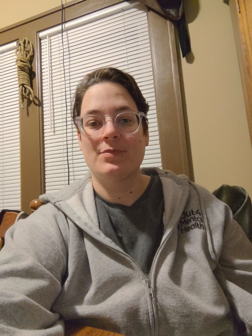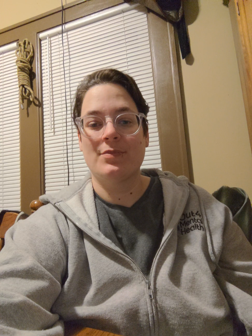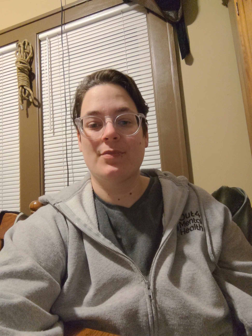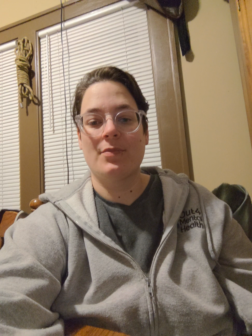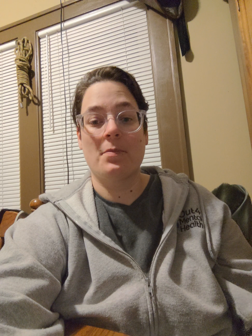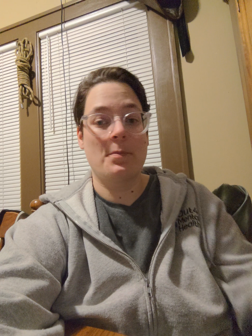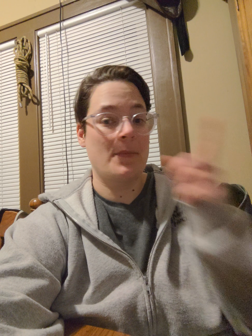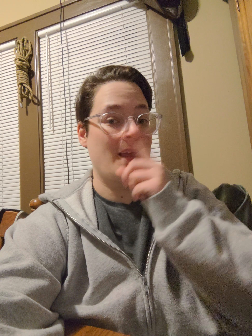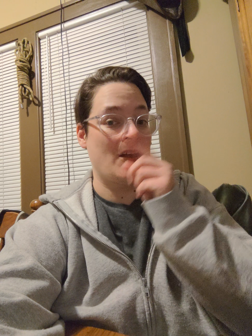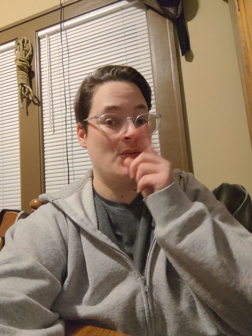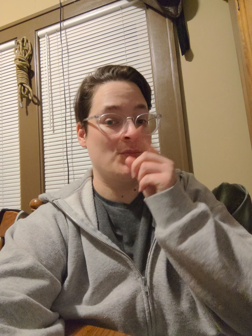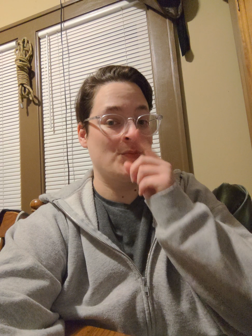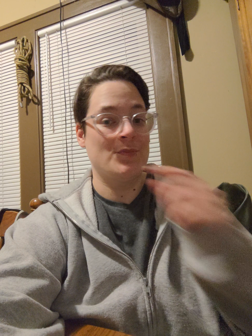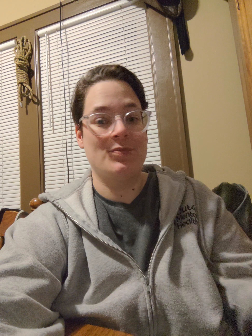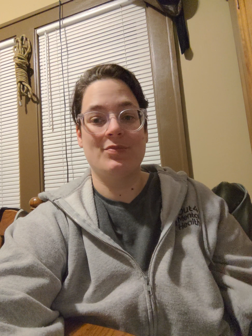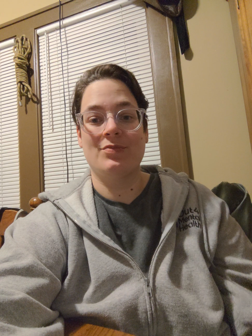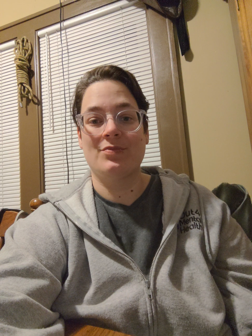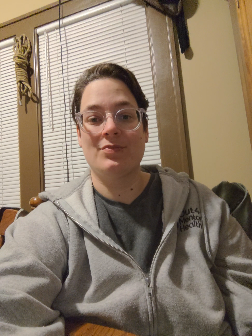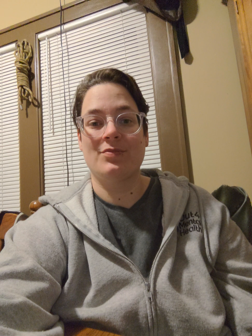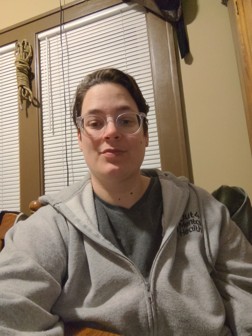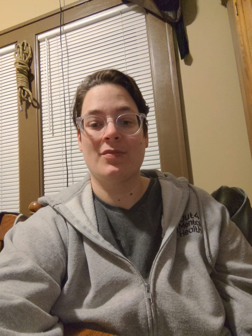mouse